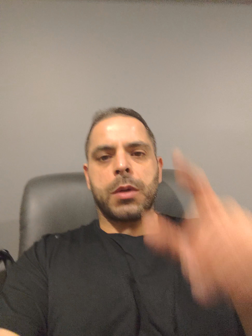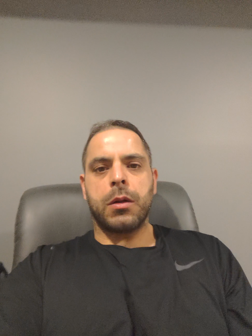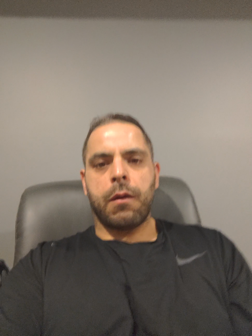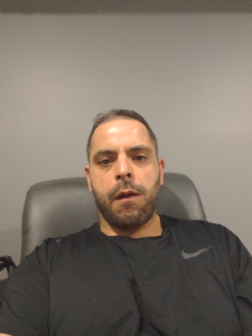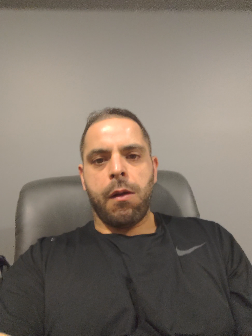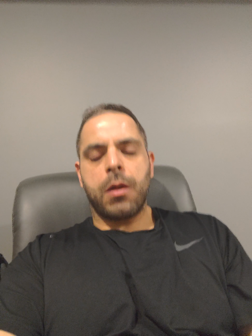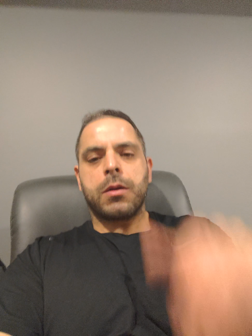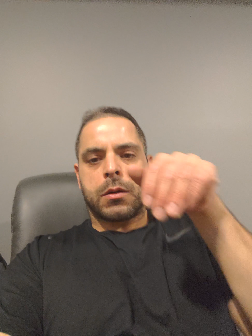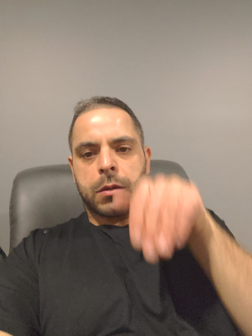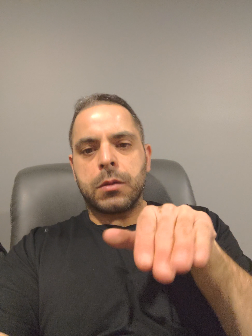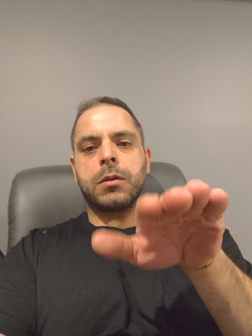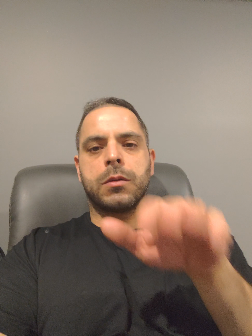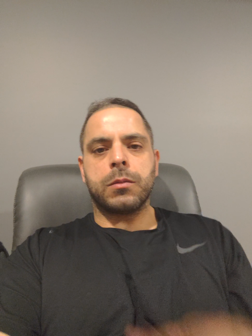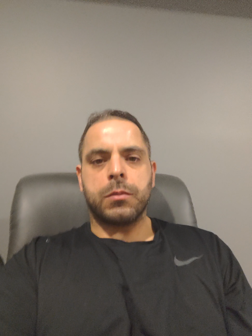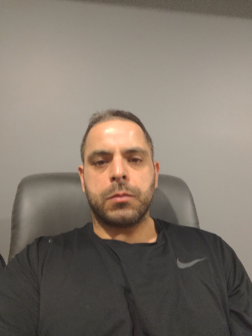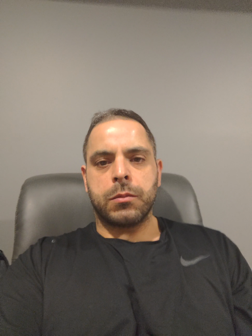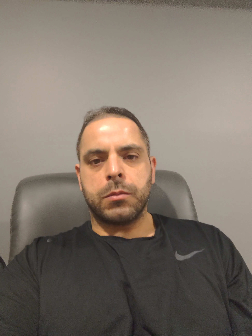into